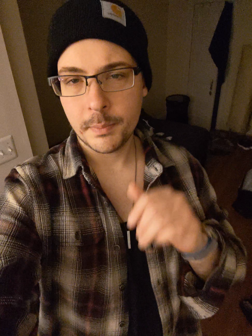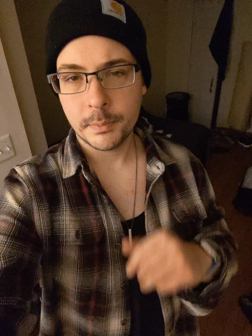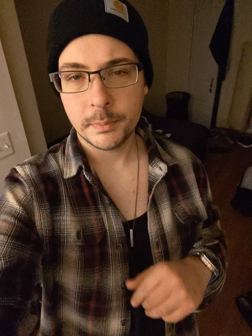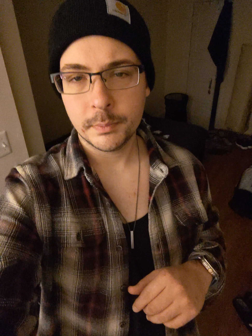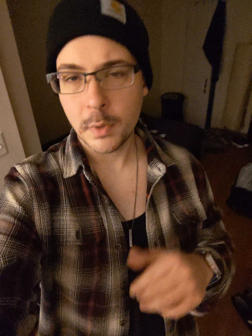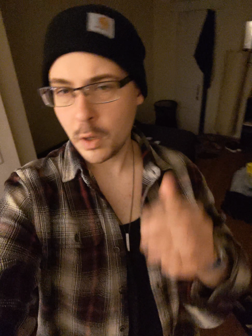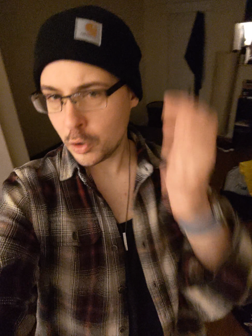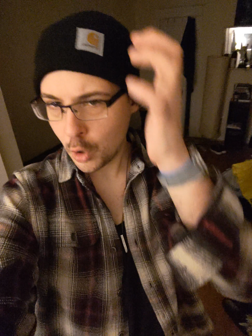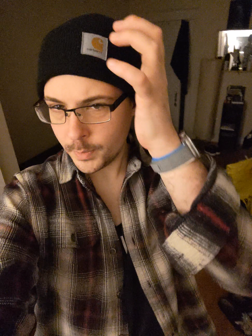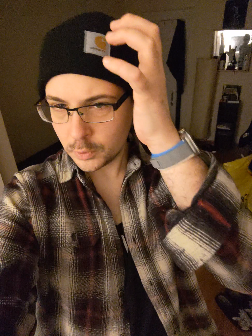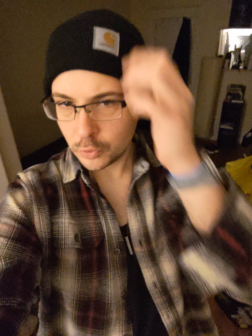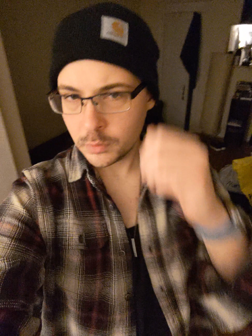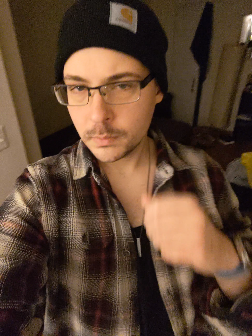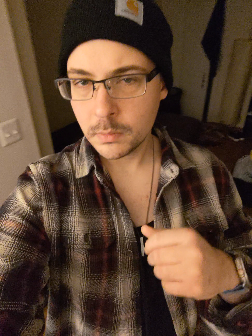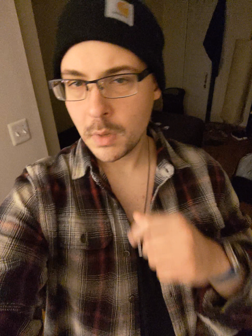garbage